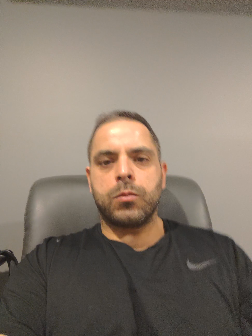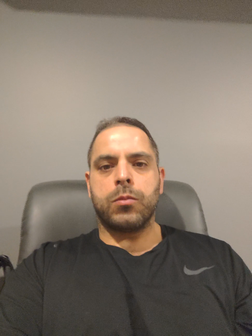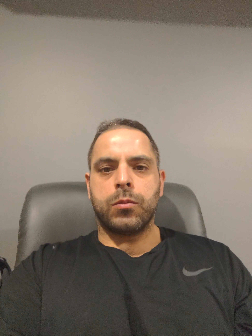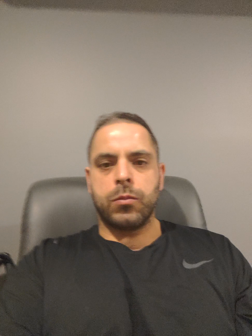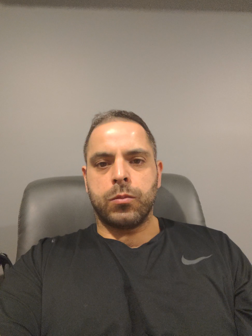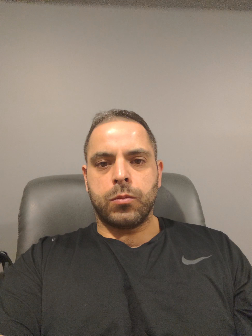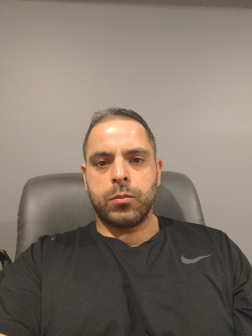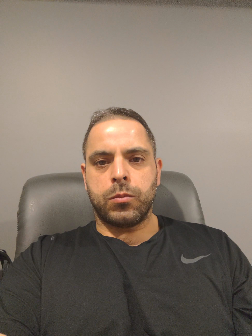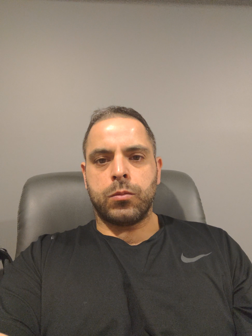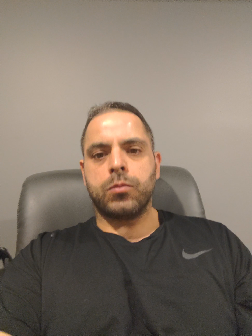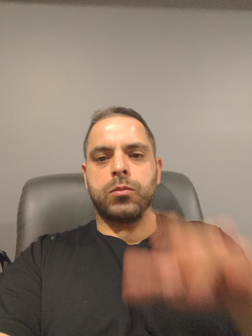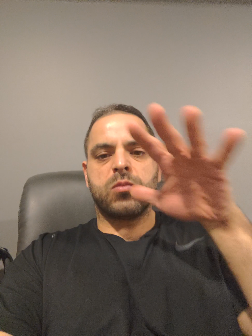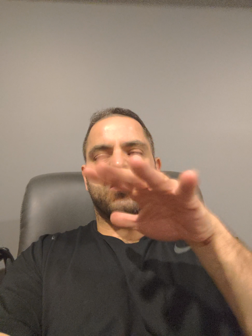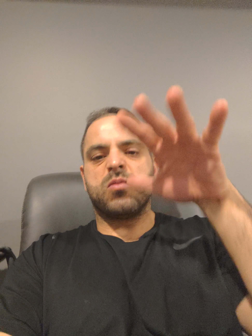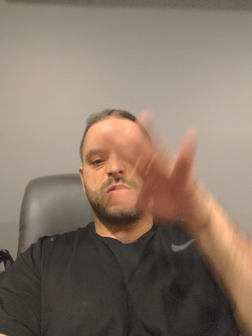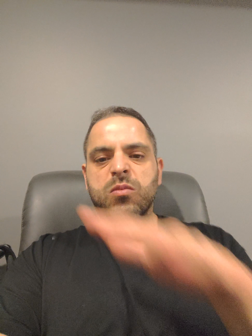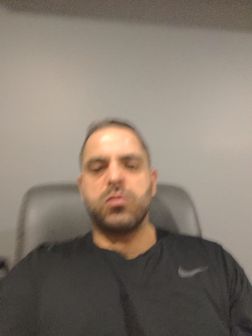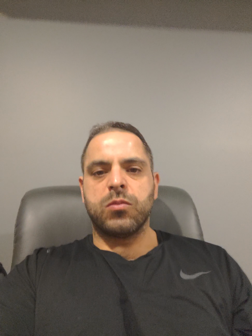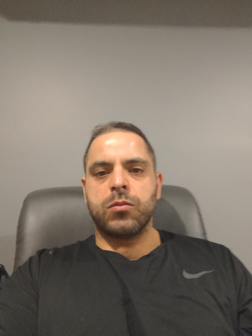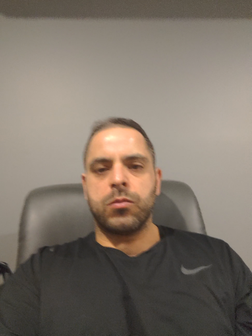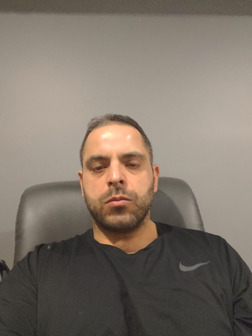alligator